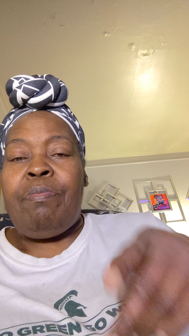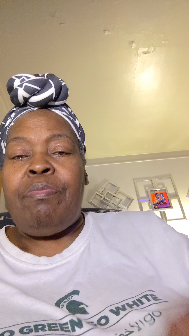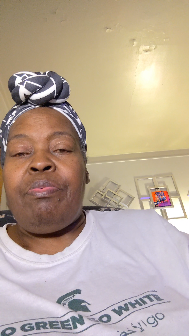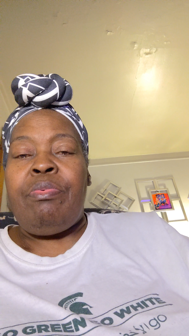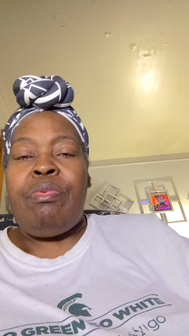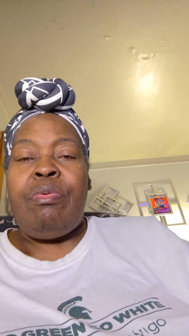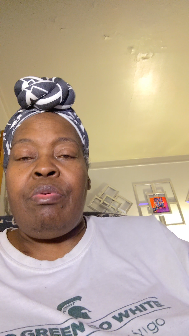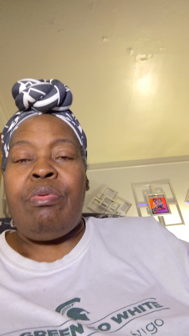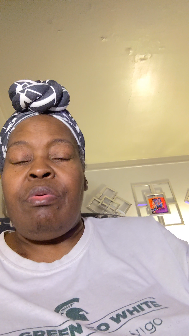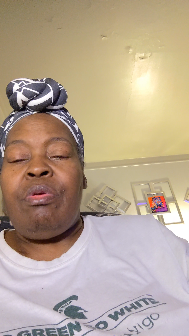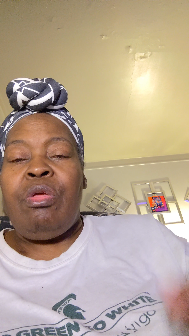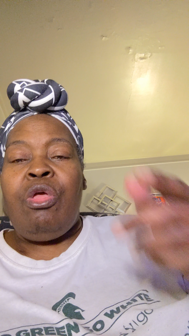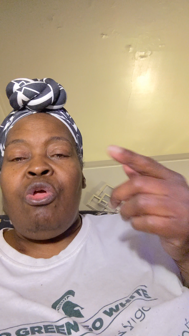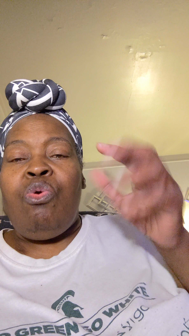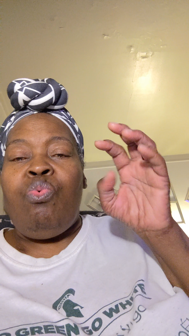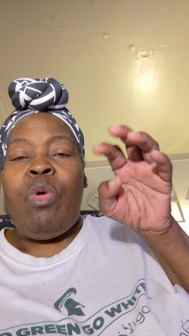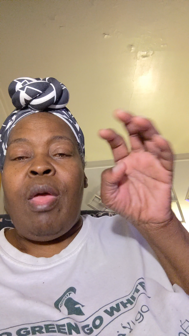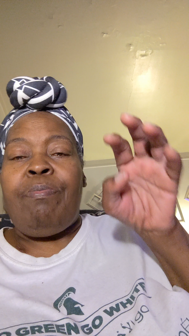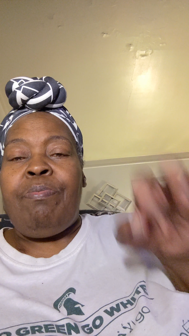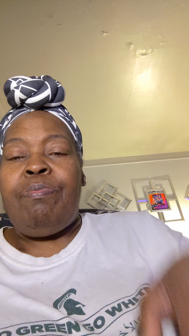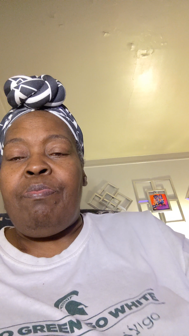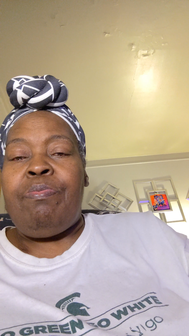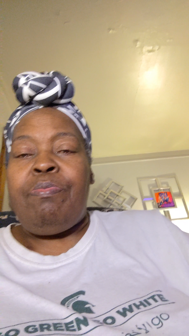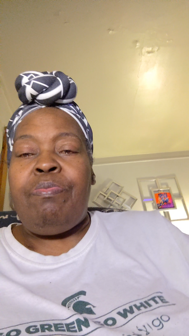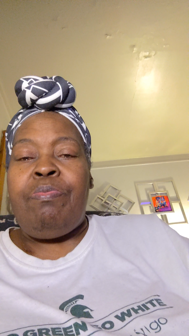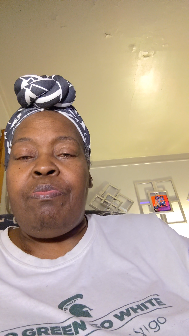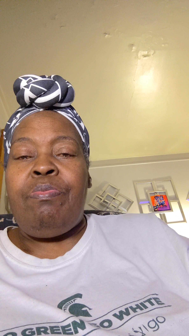grapes